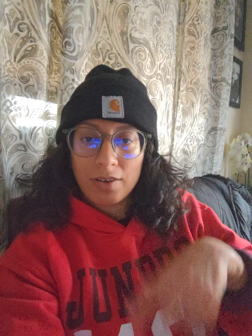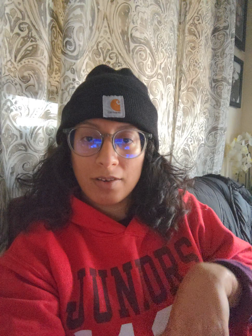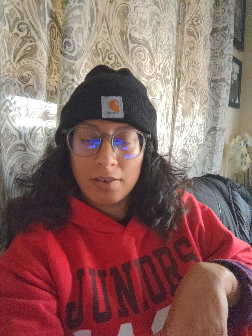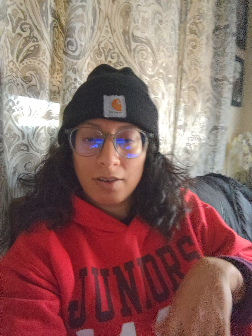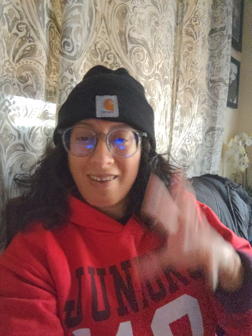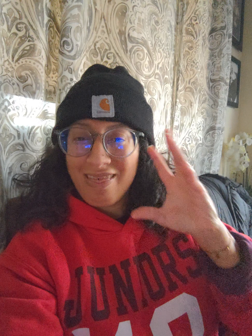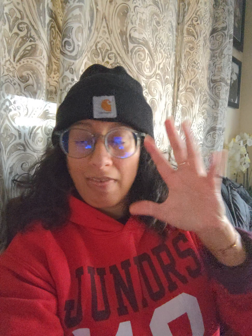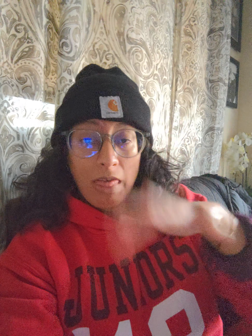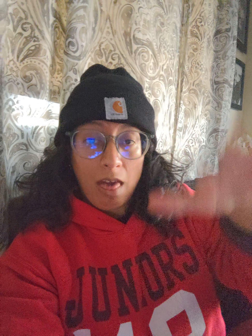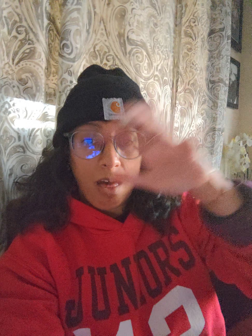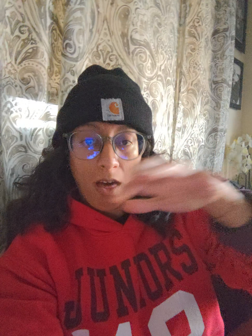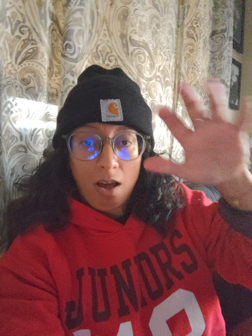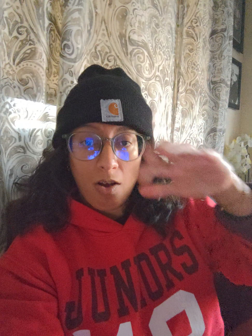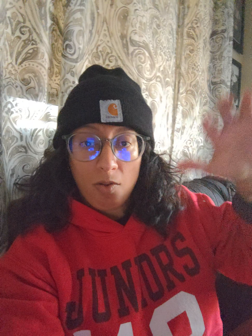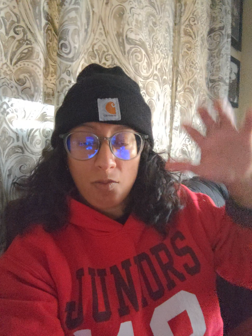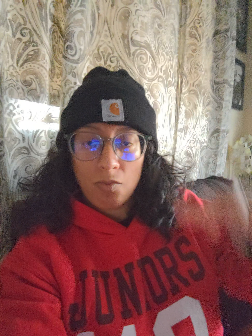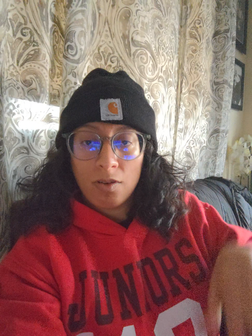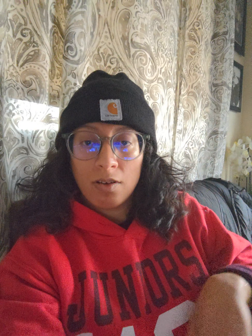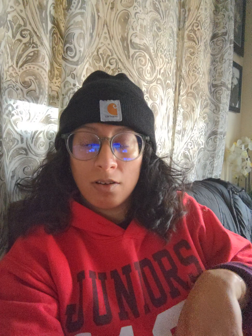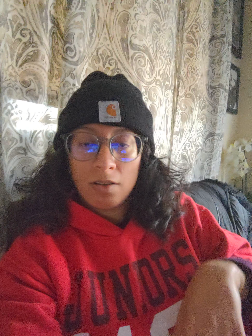cloud